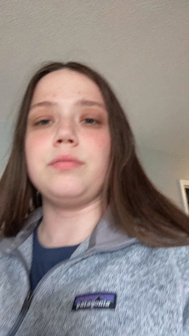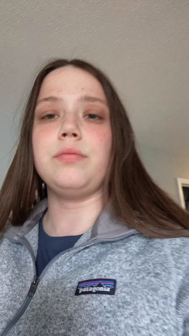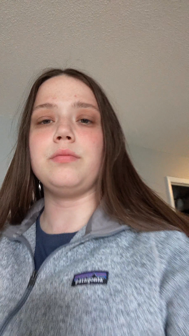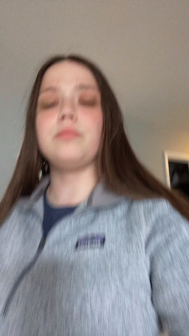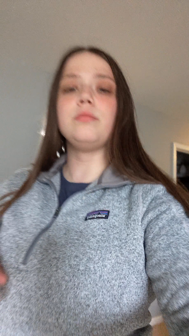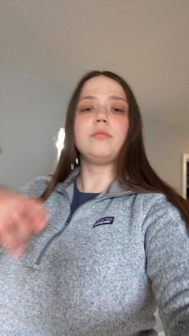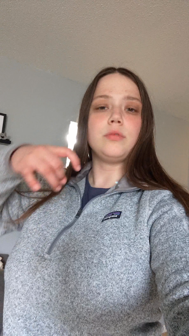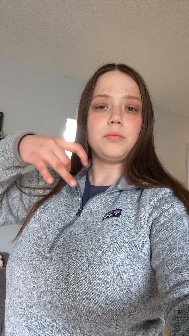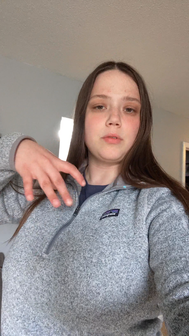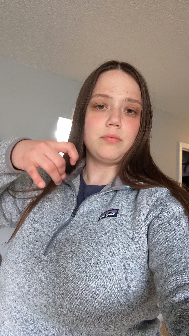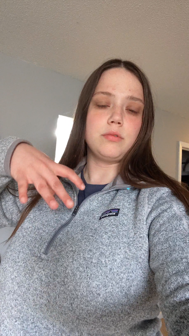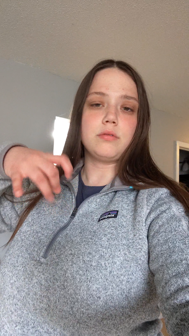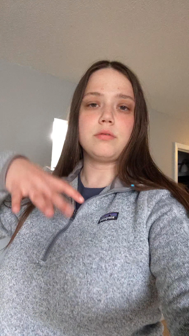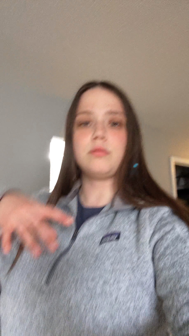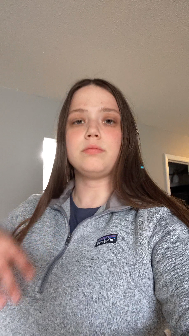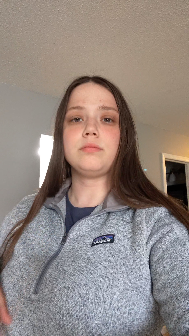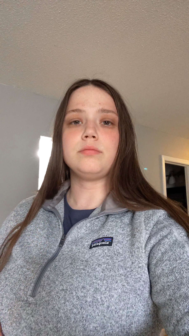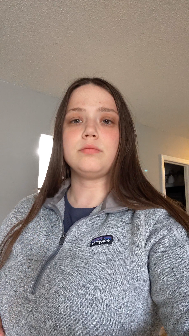pumpkin